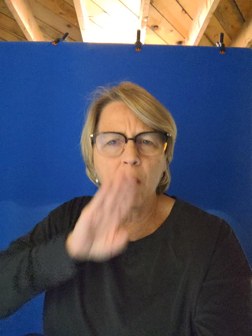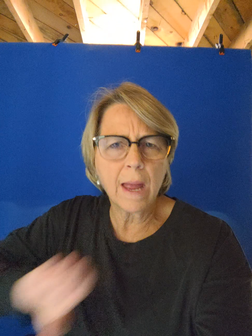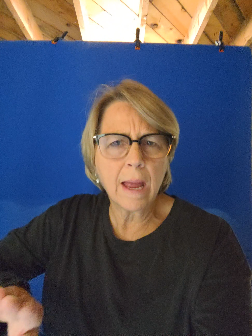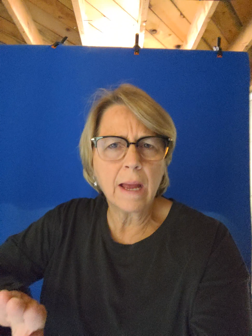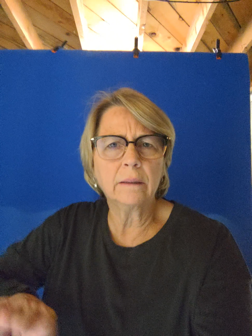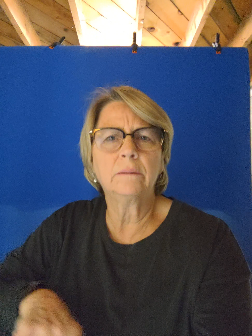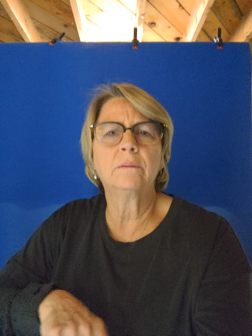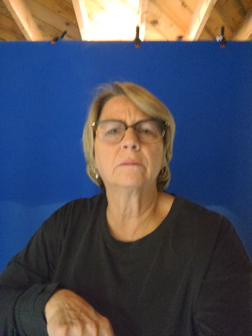quiet